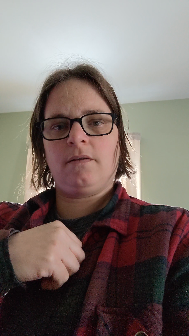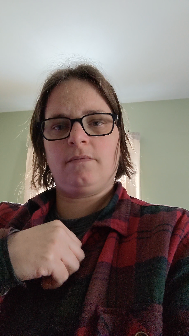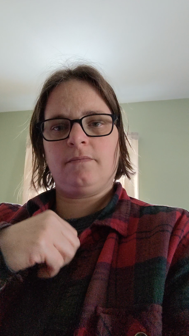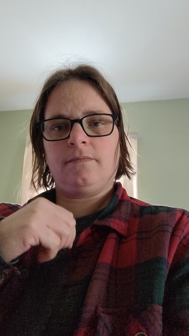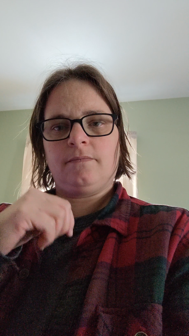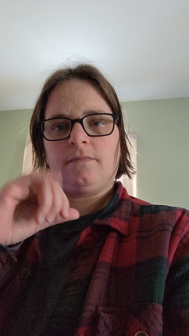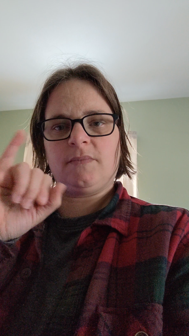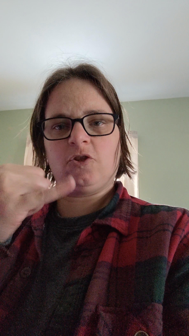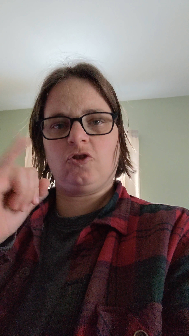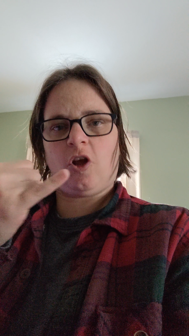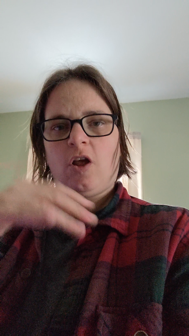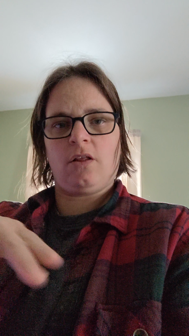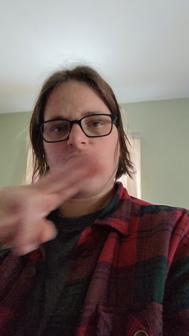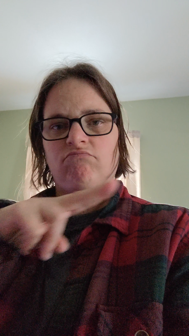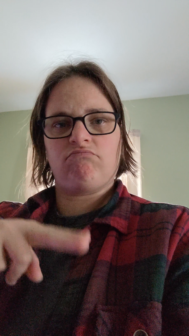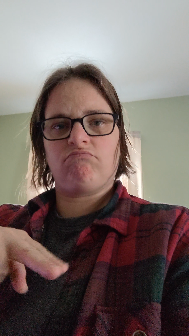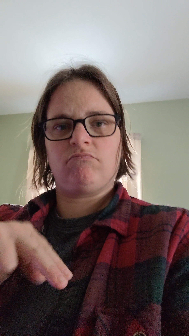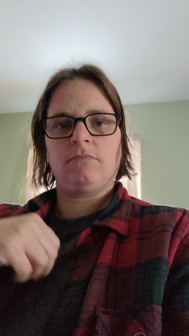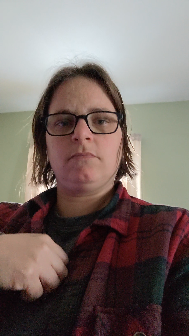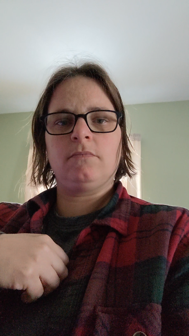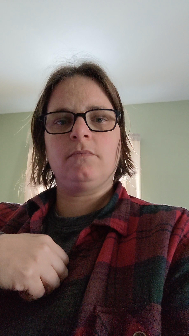jelly